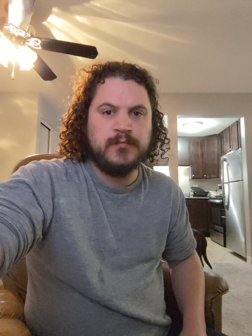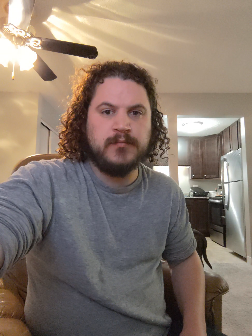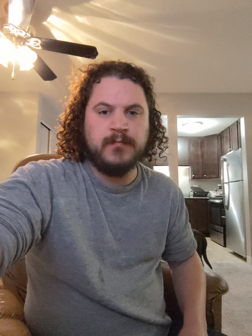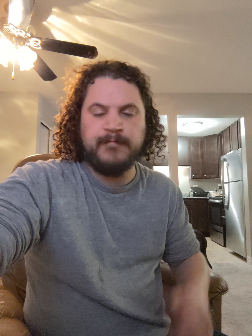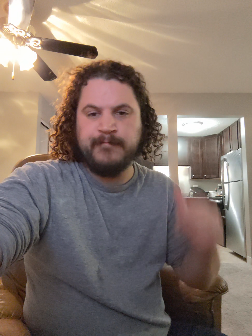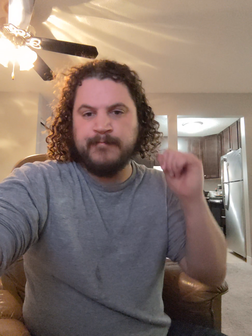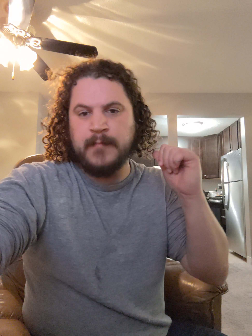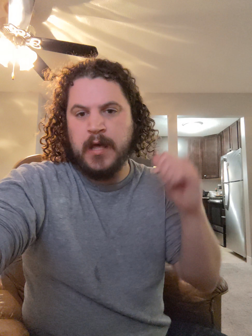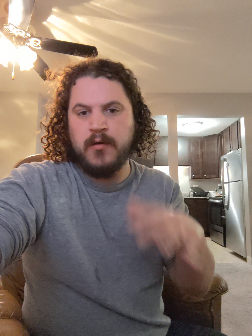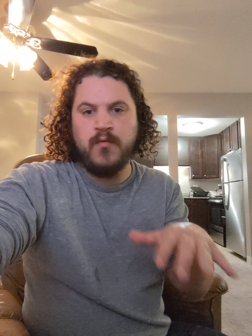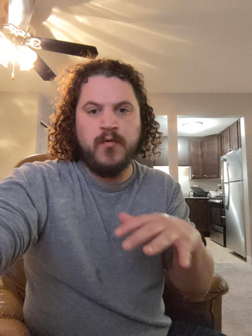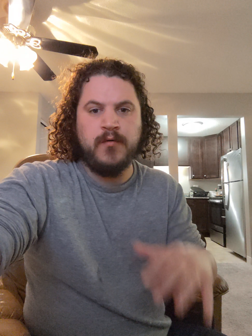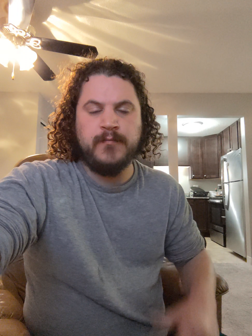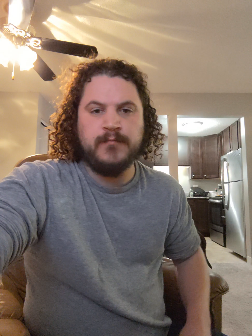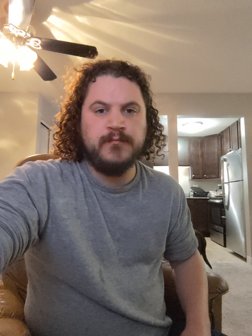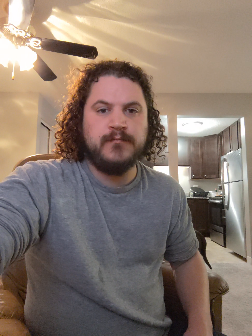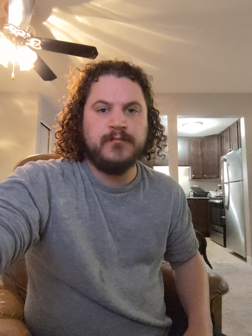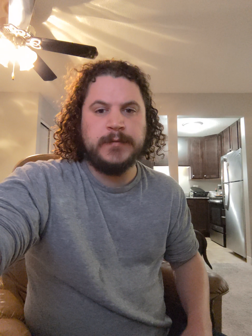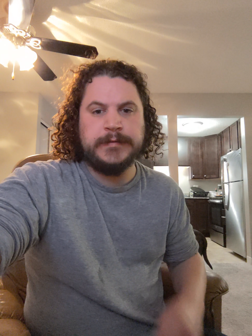backyard